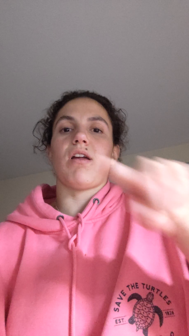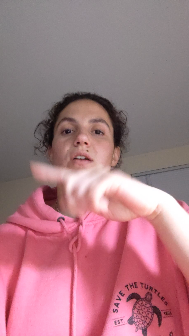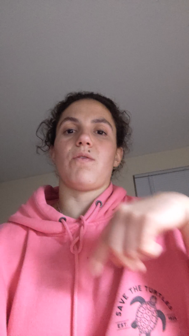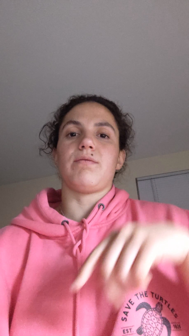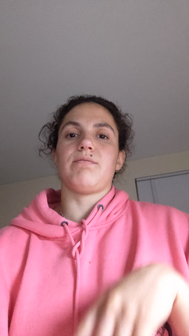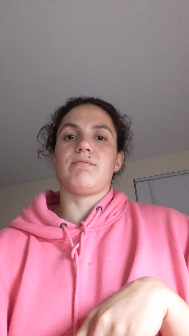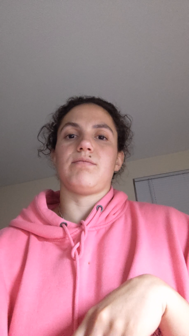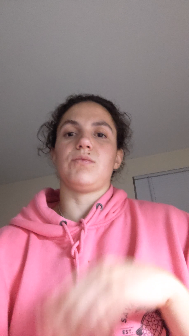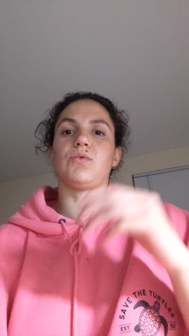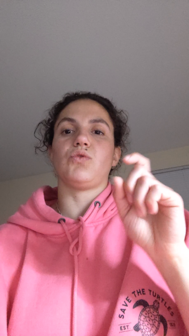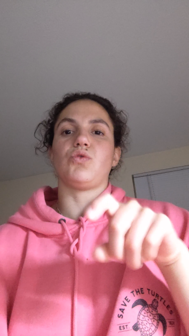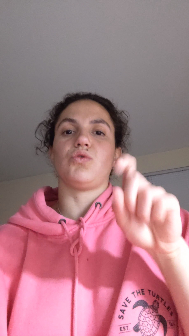should